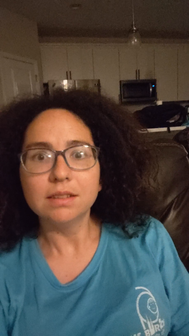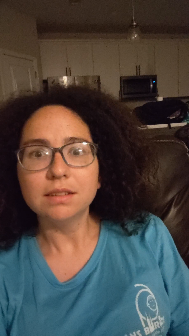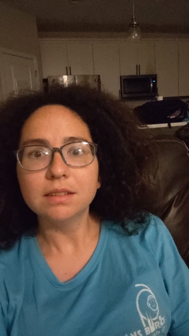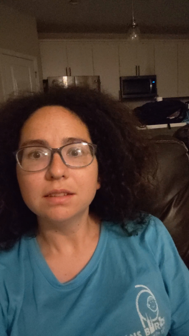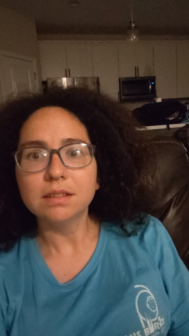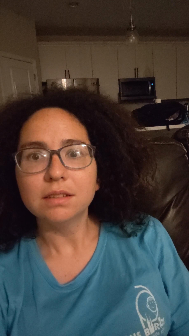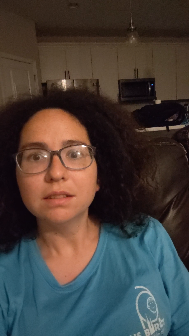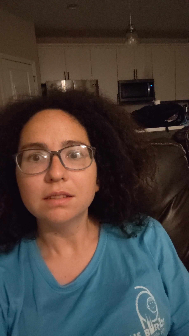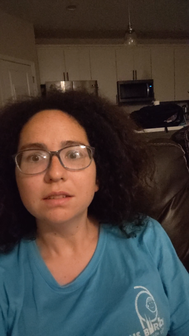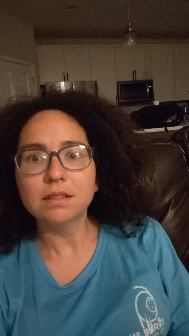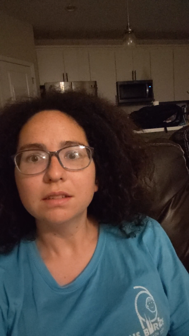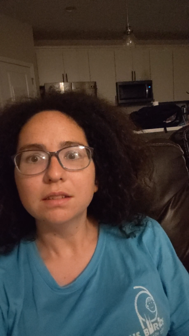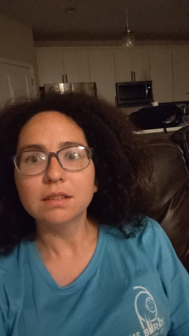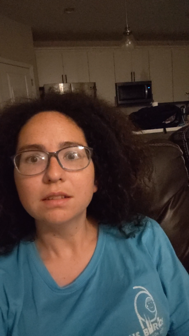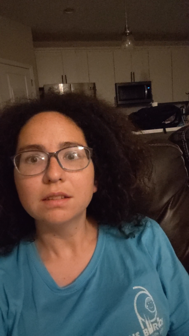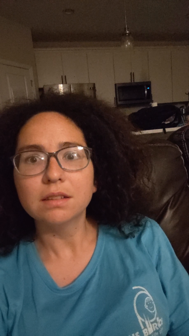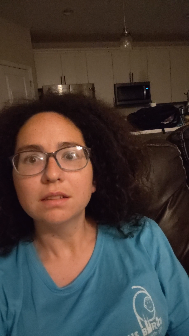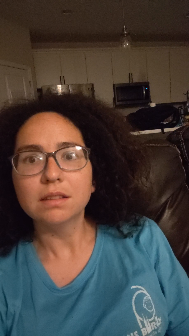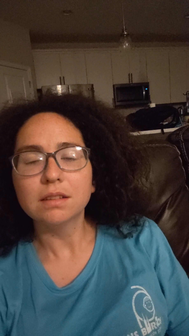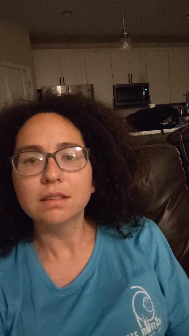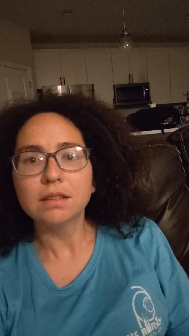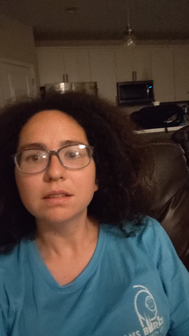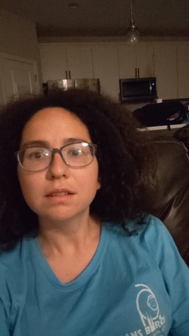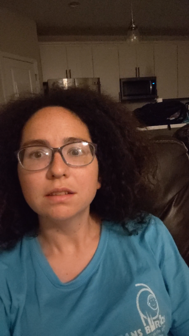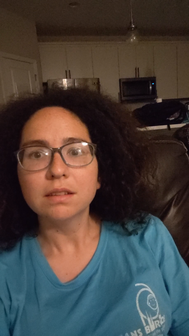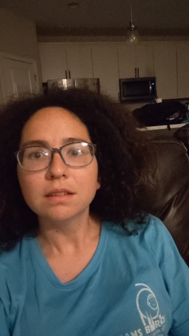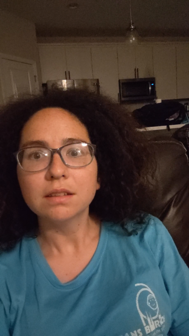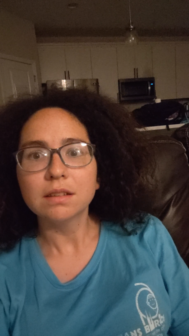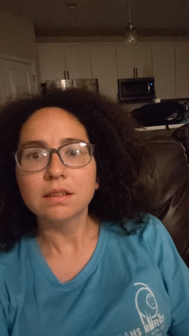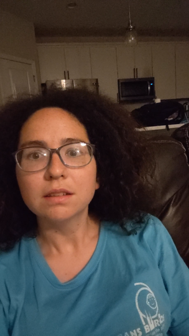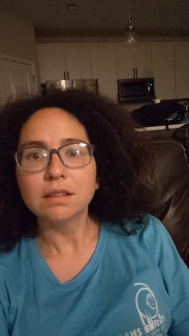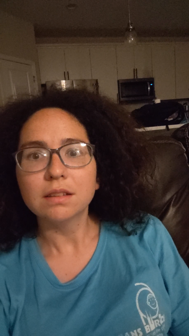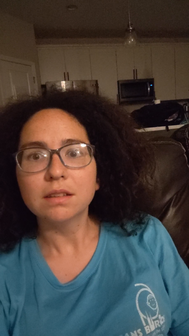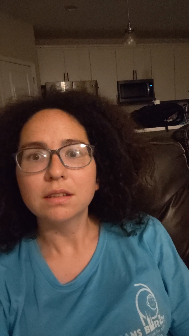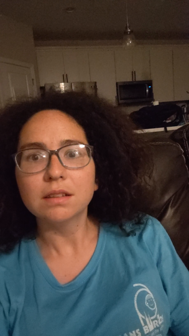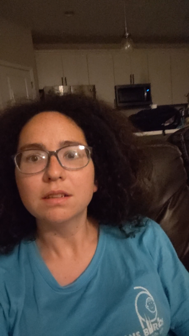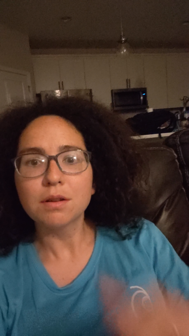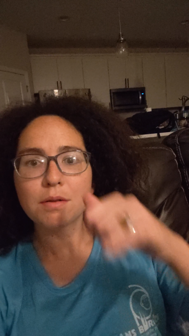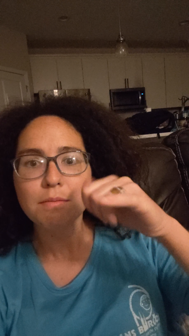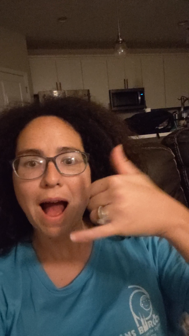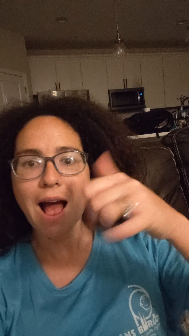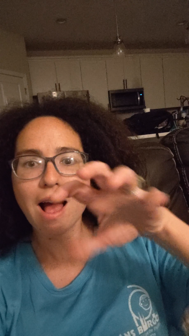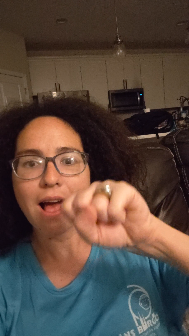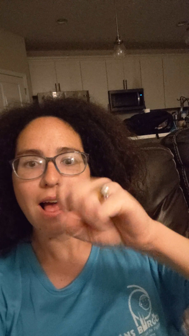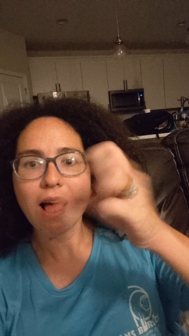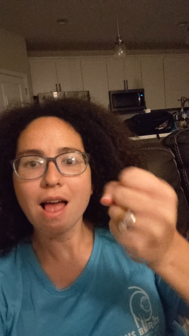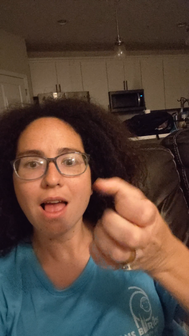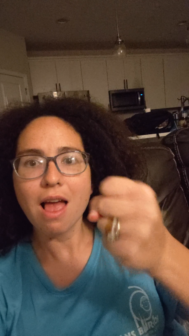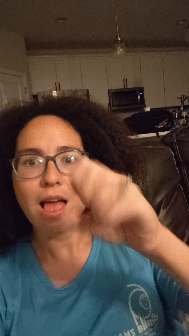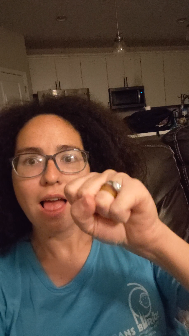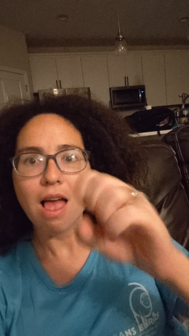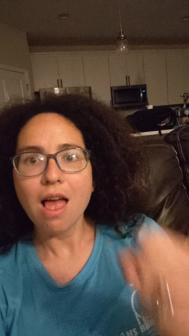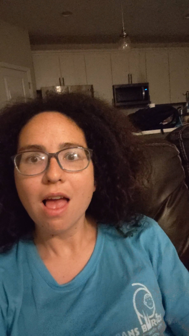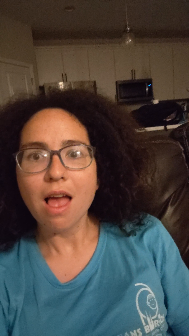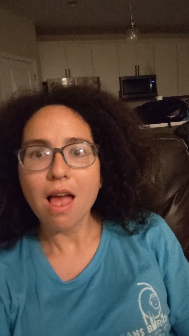play dough